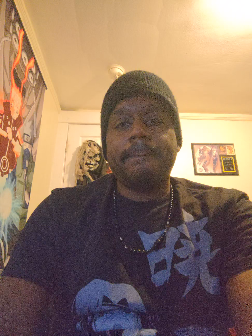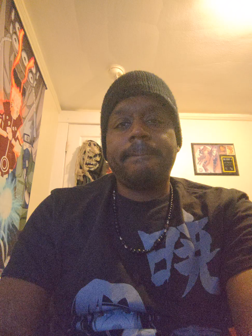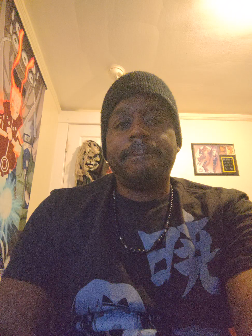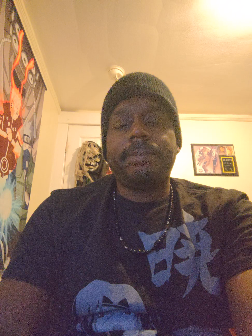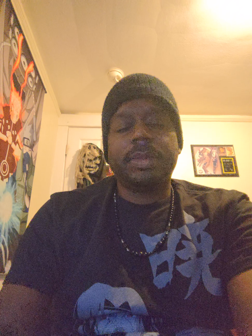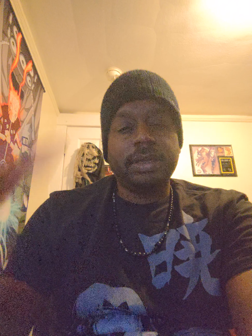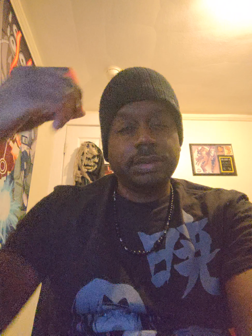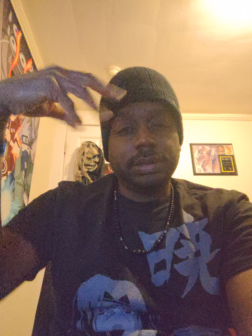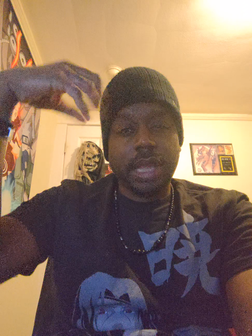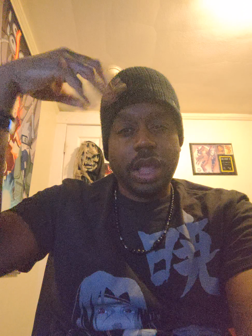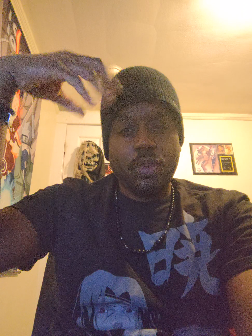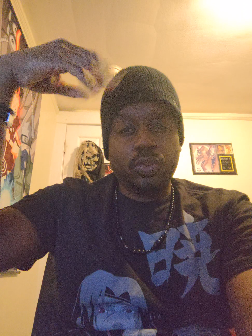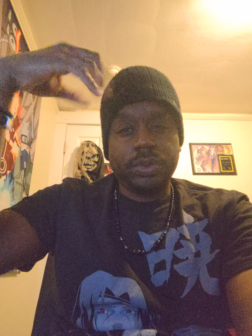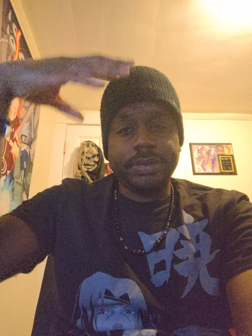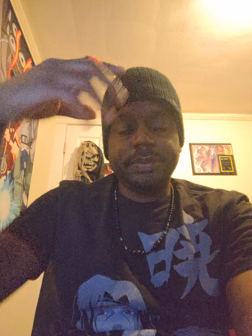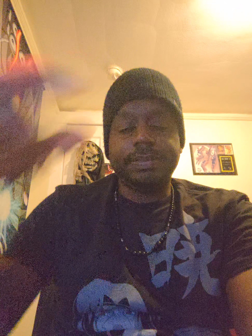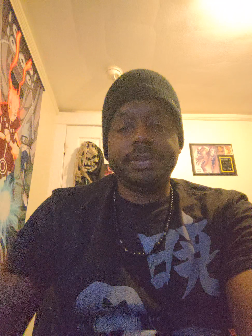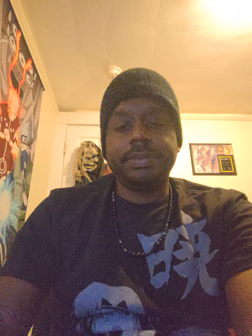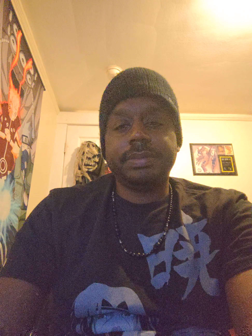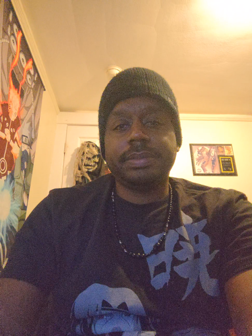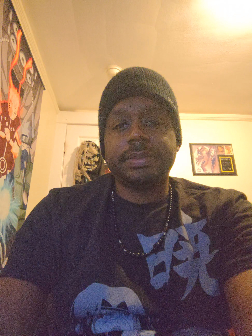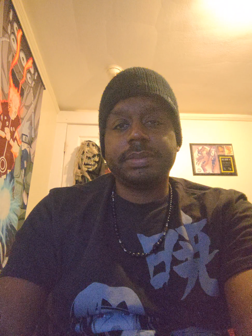shower